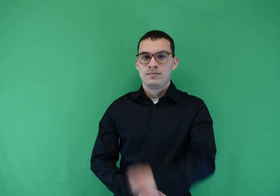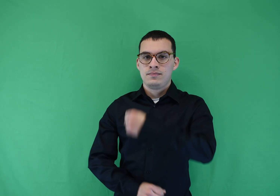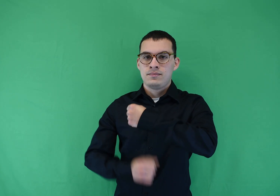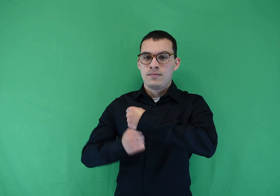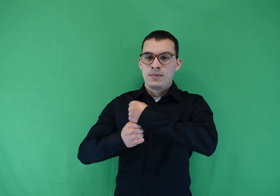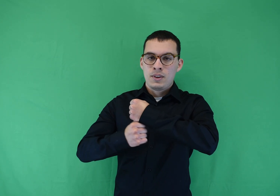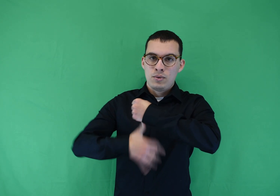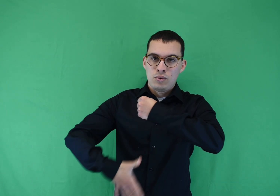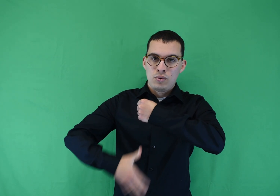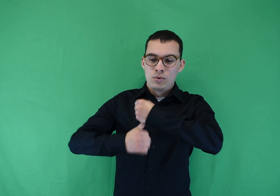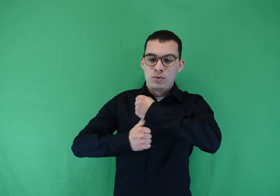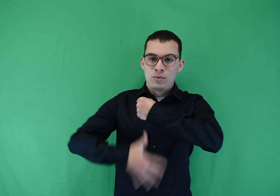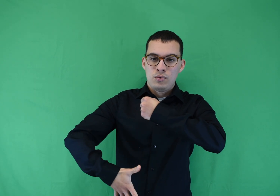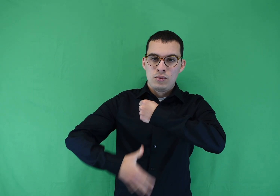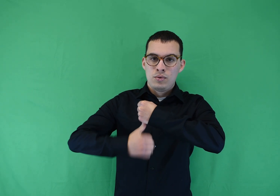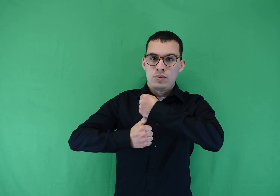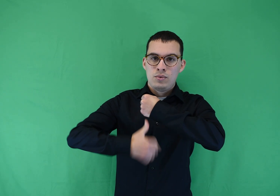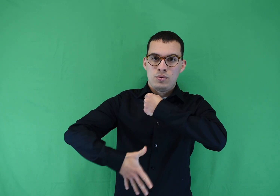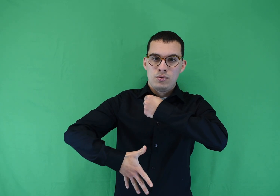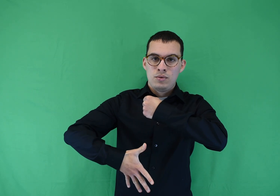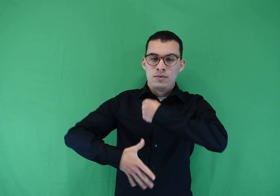diarrea